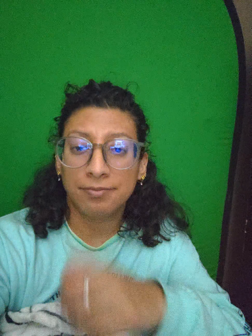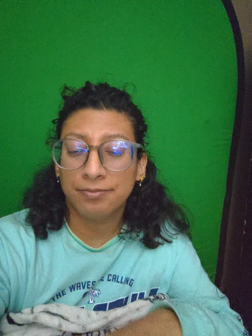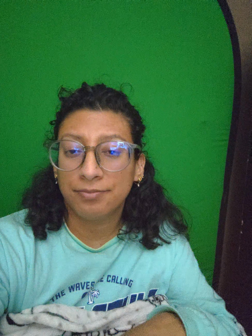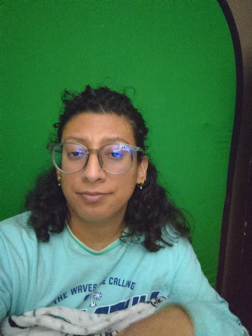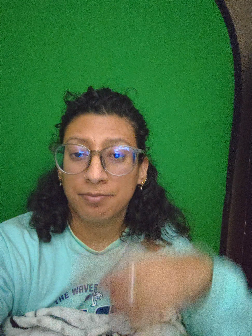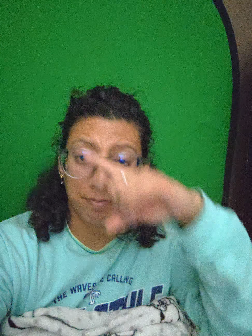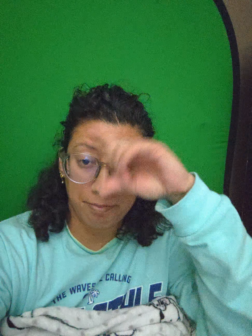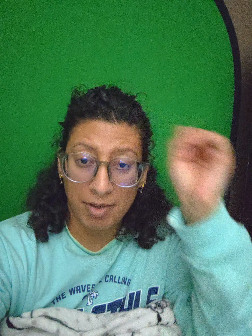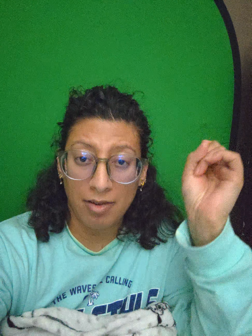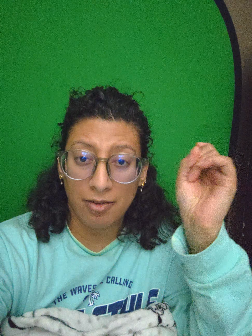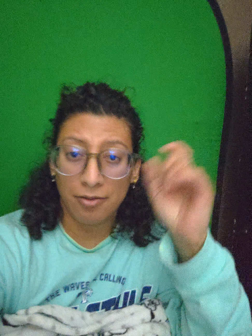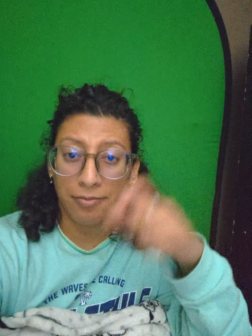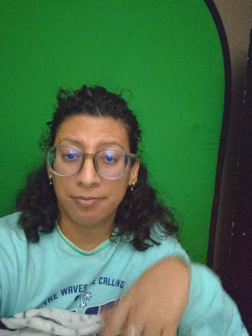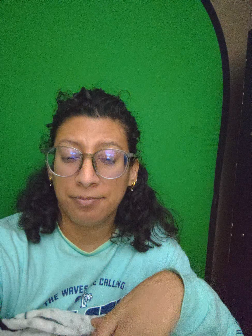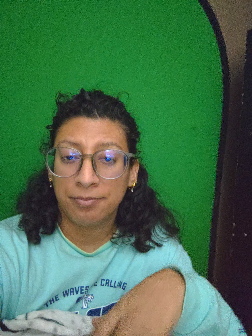because